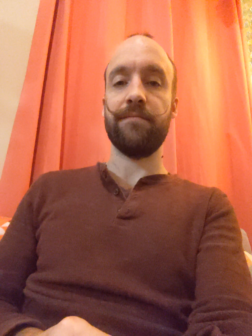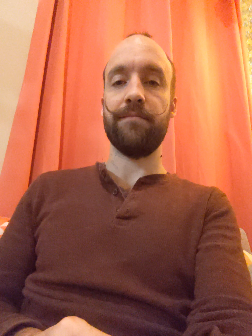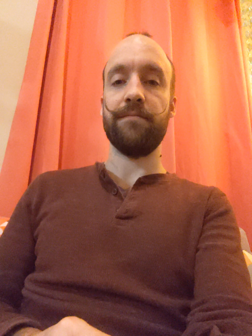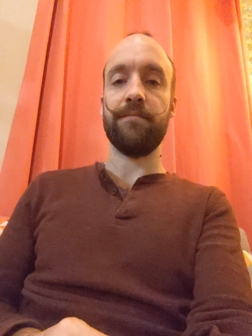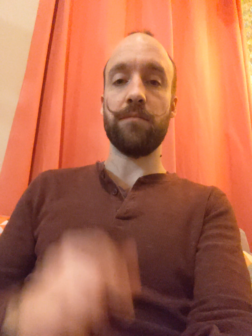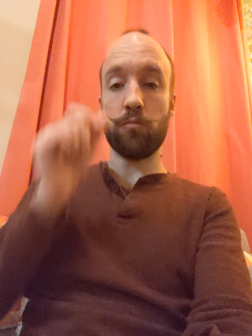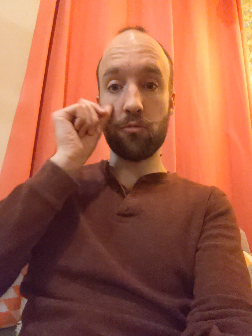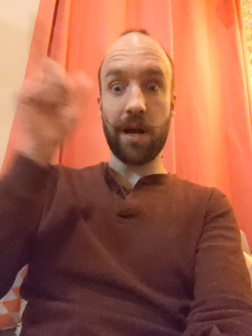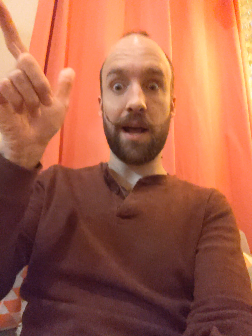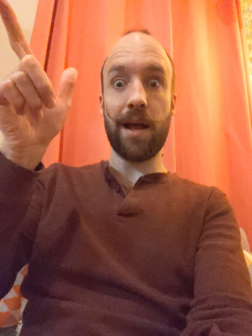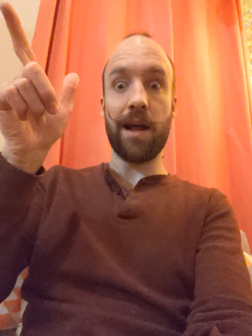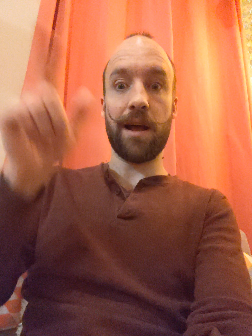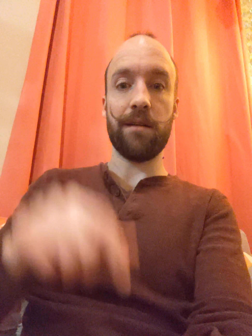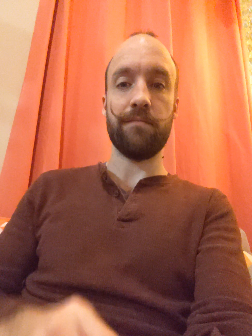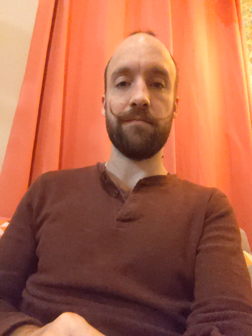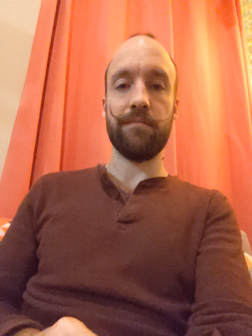wake